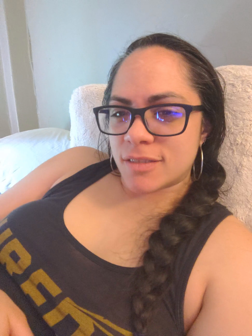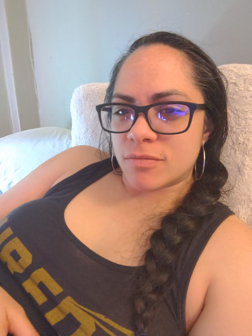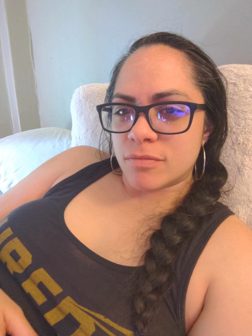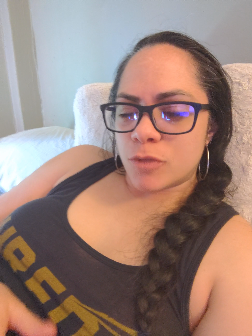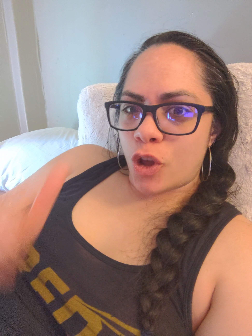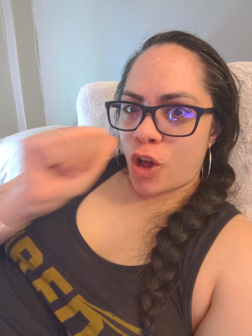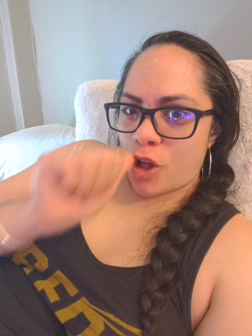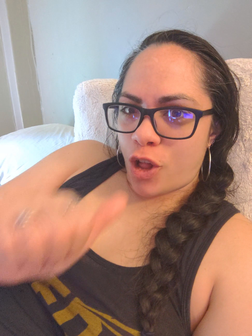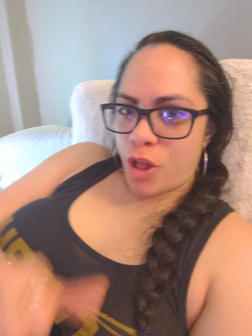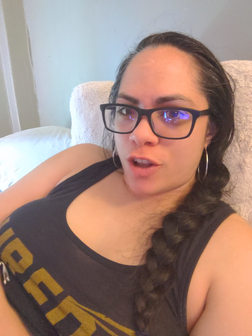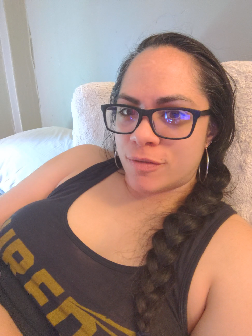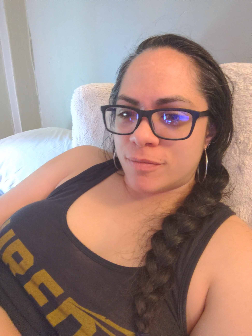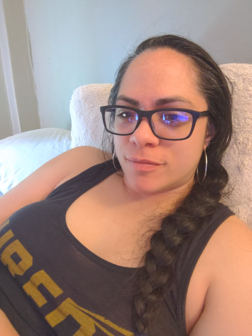girl